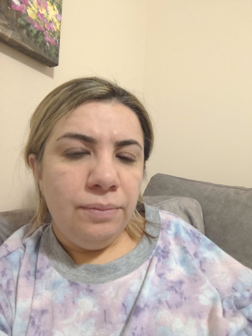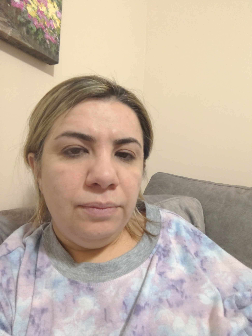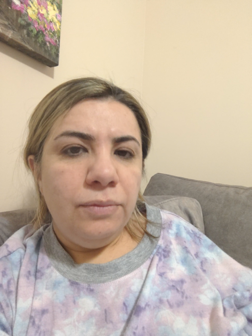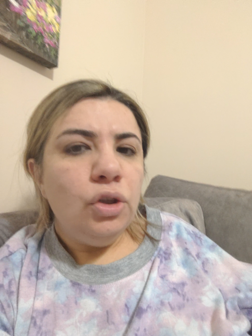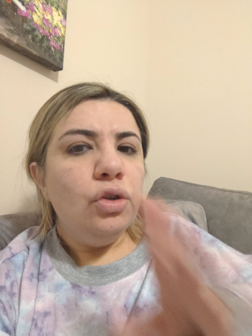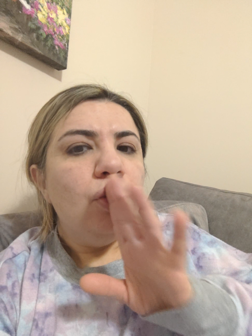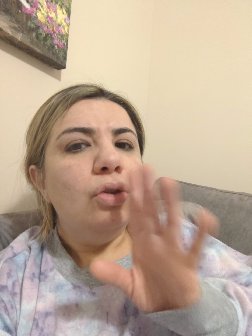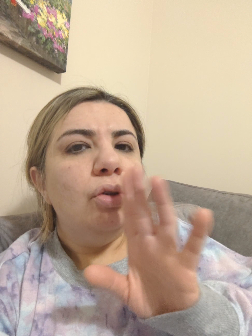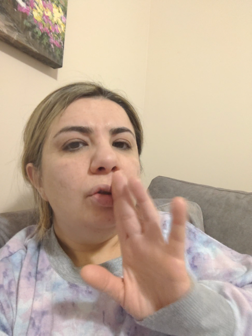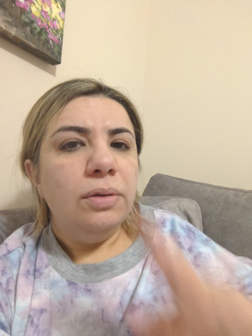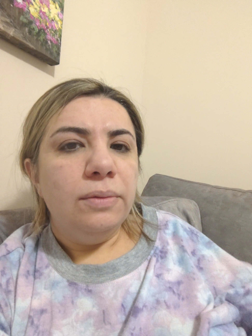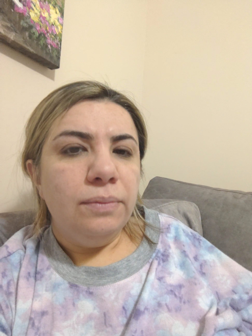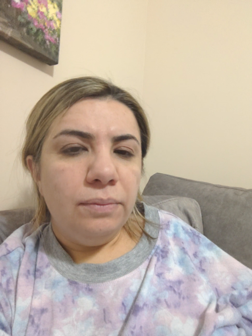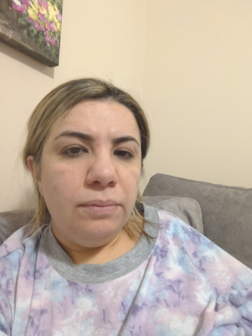talk